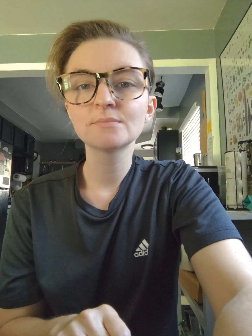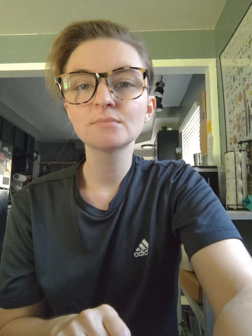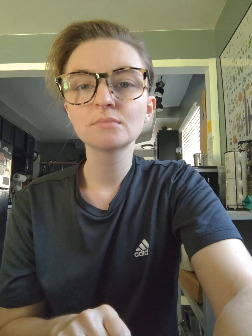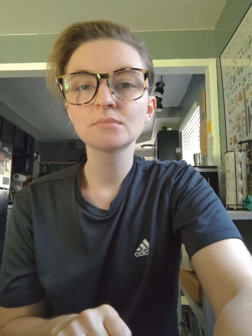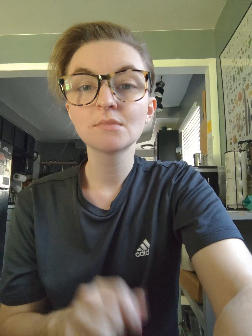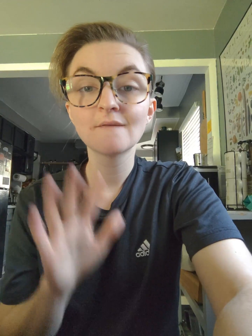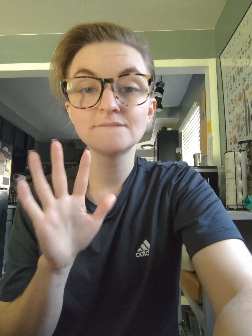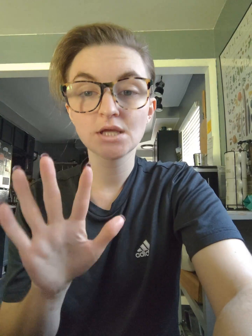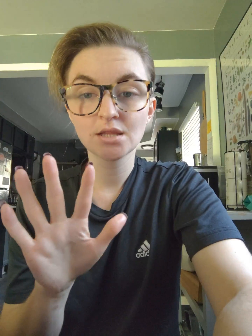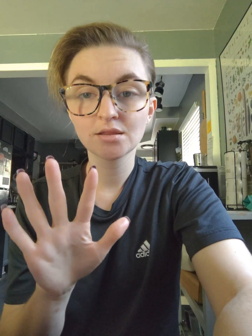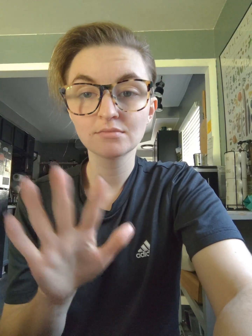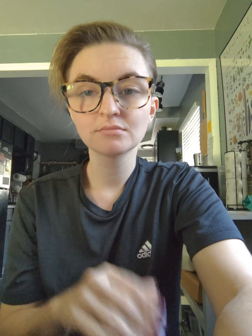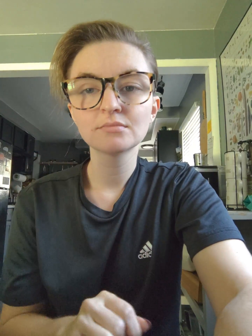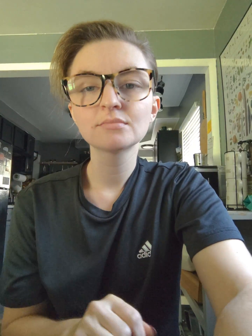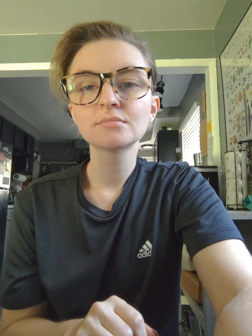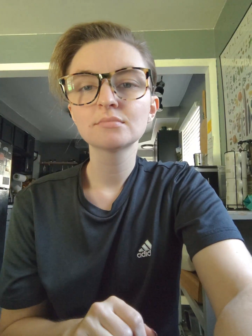give me five